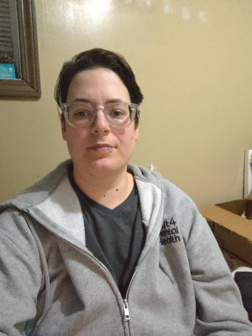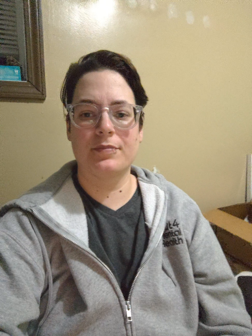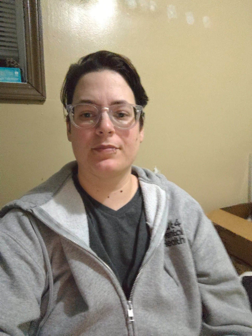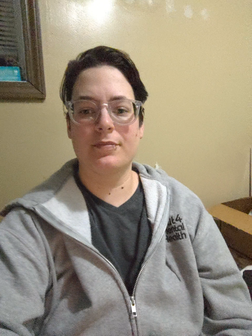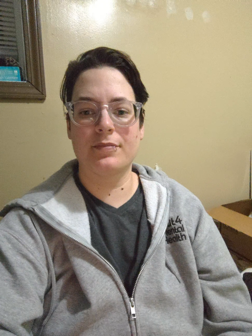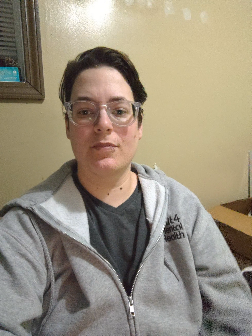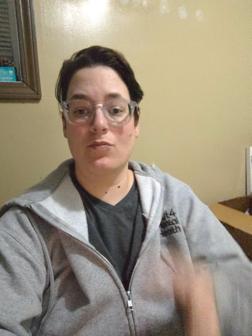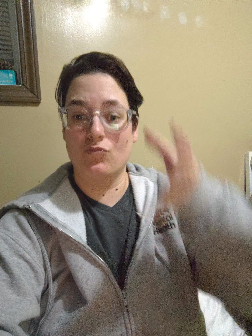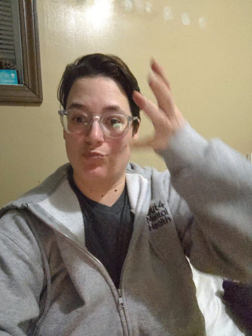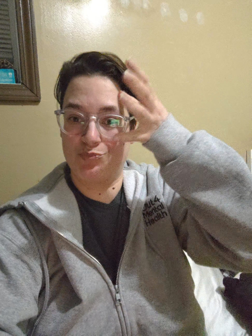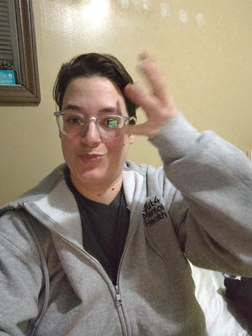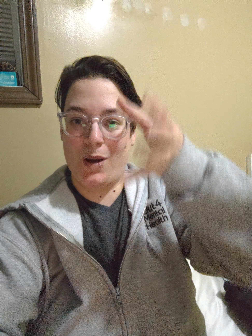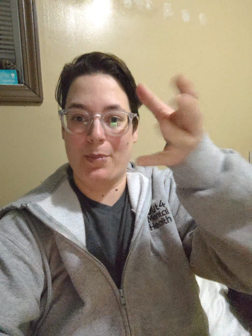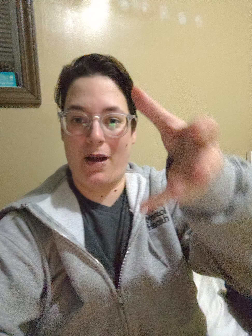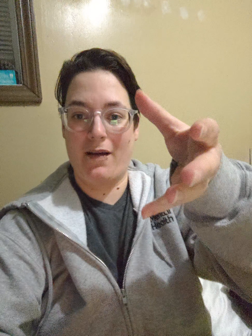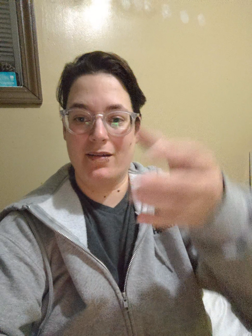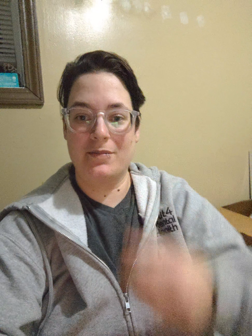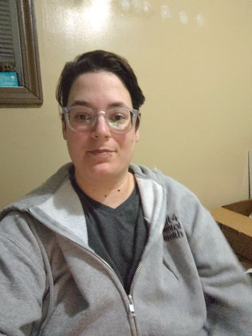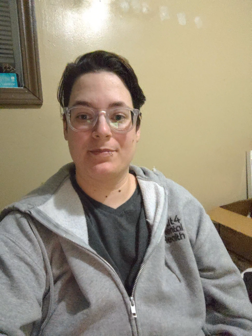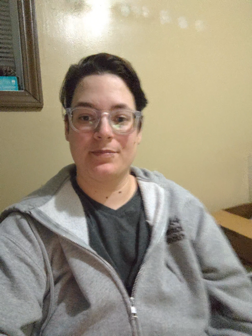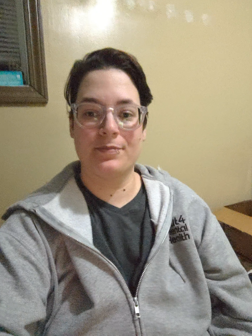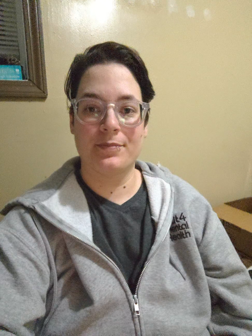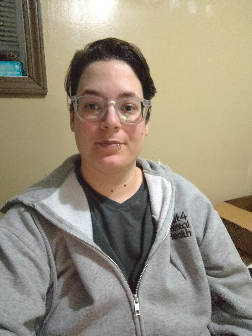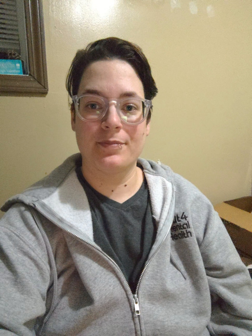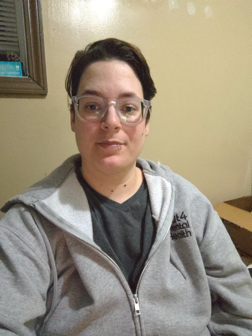grandpa